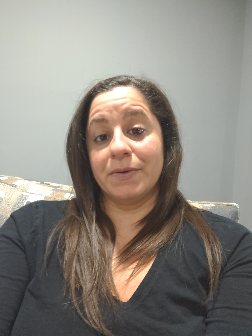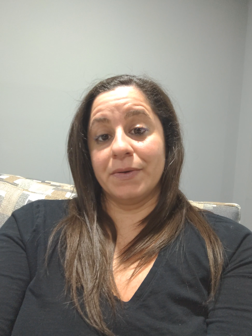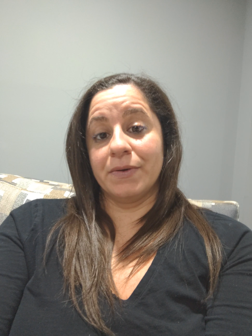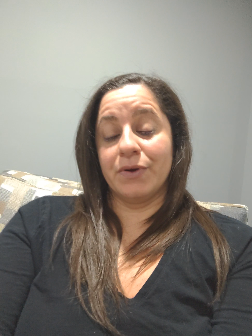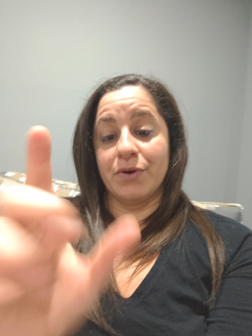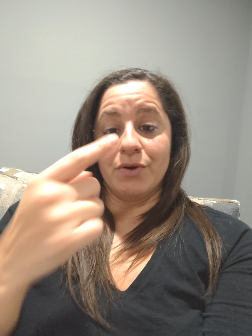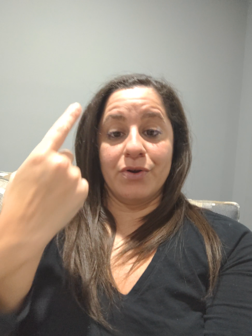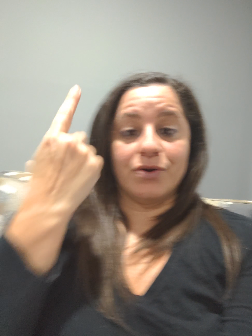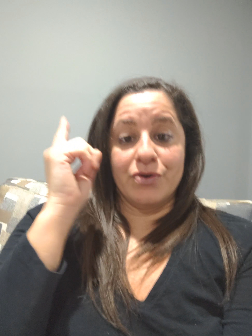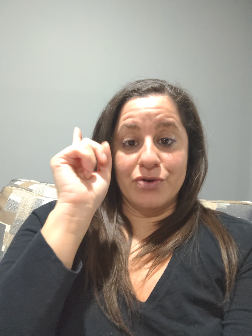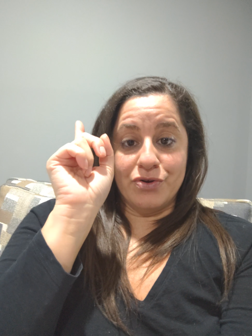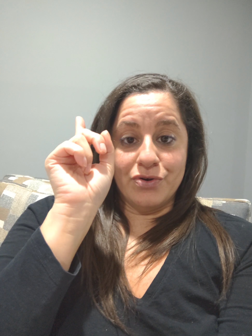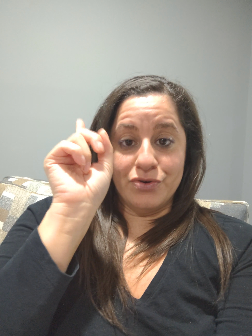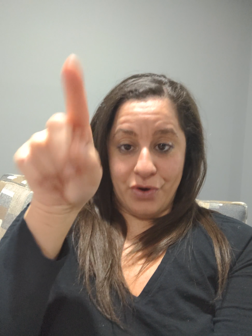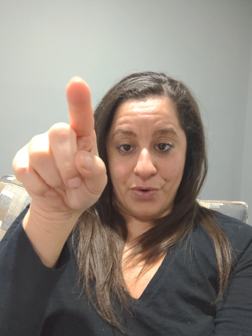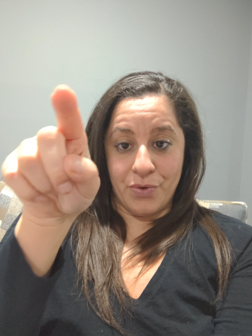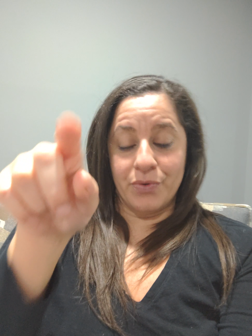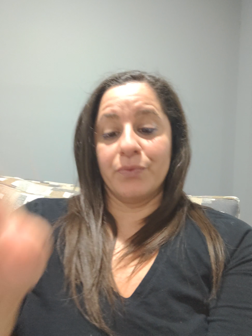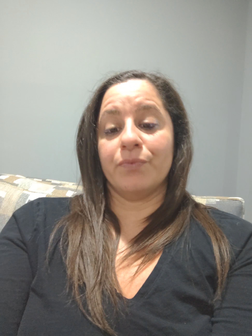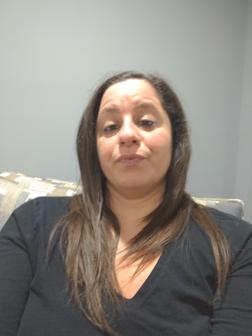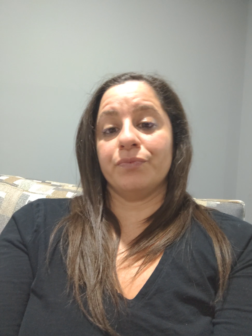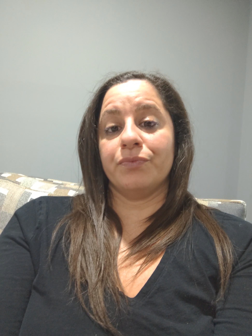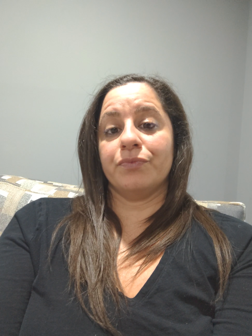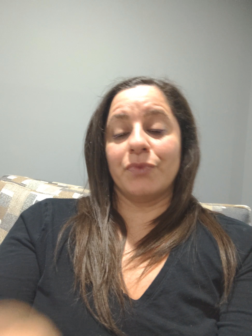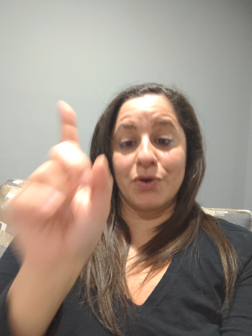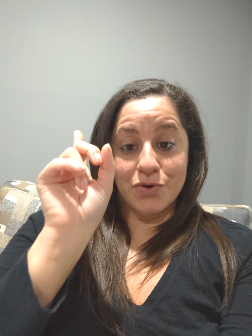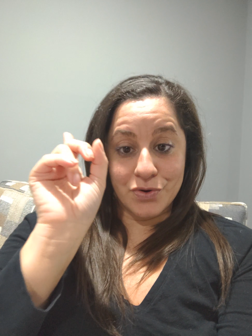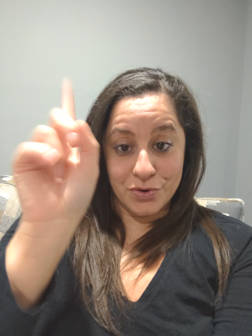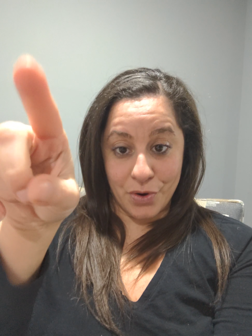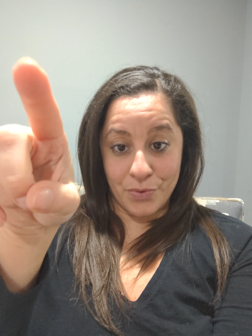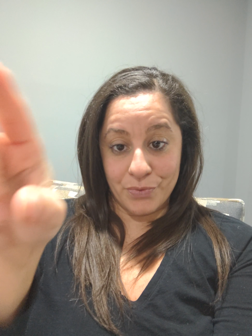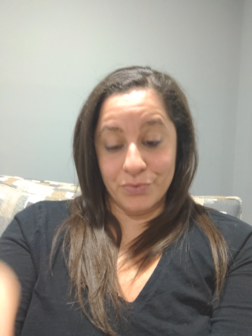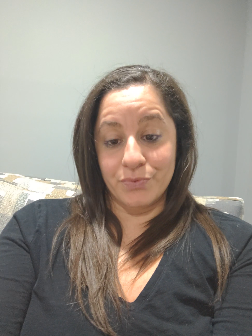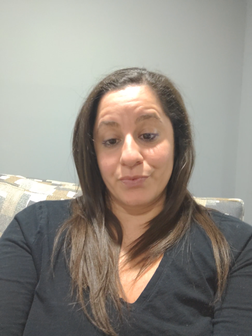go